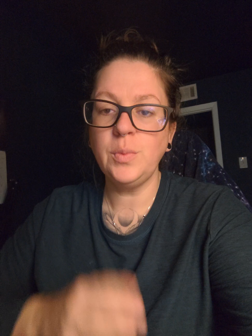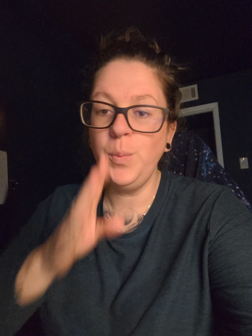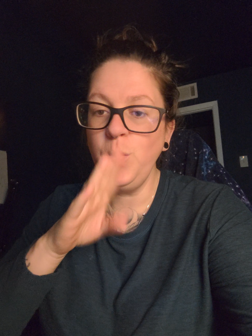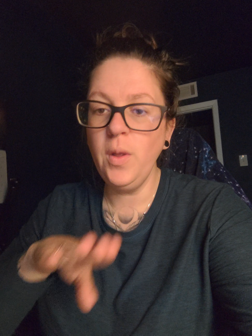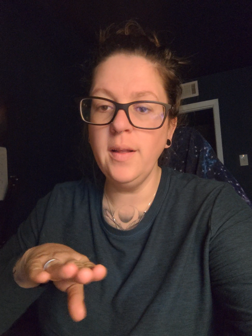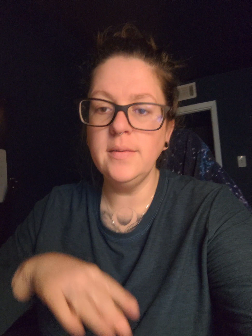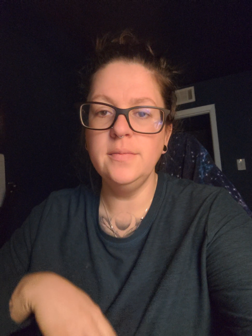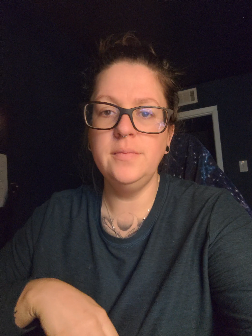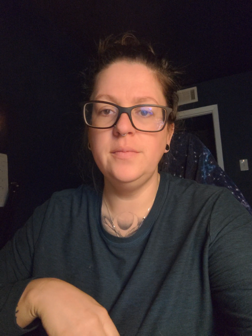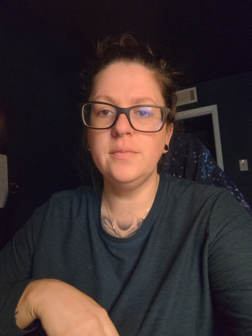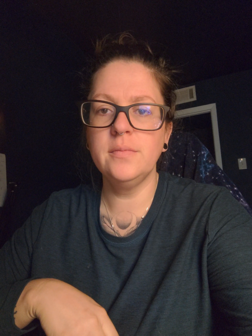quiet